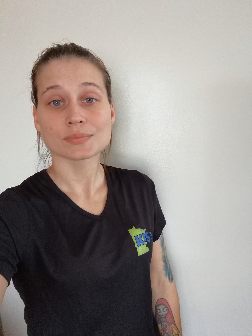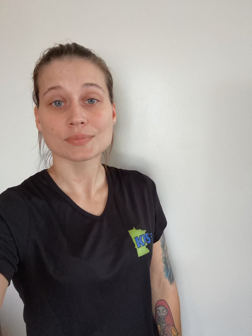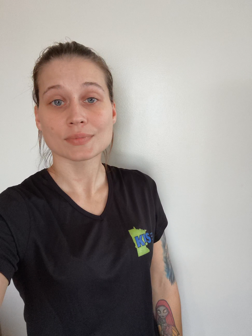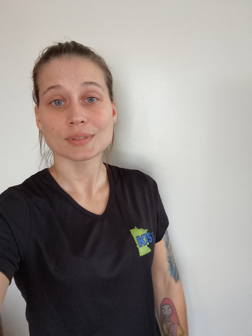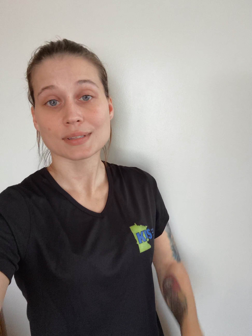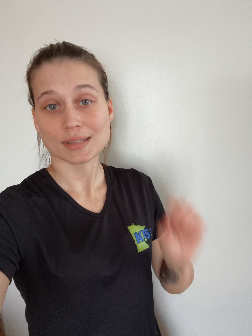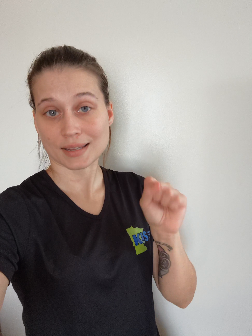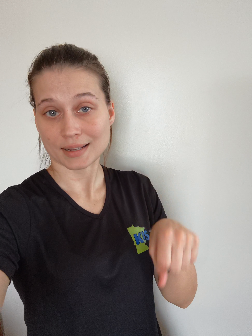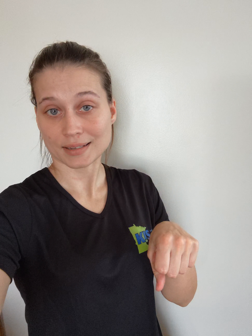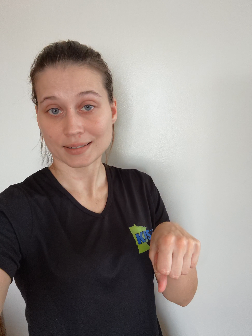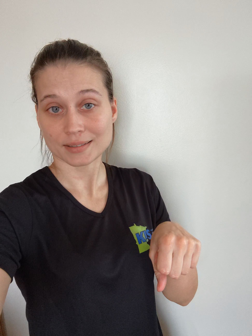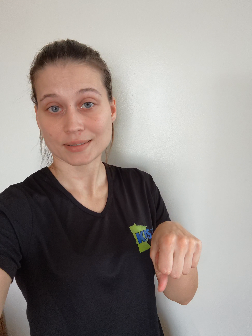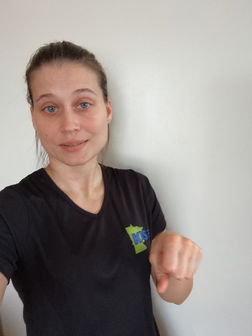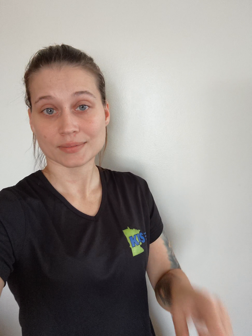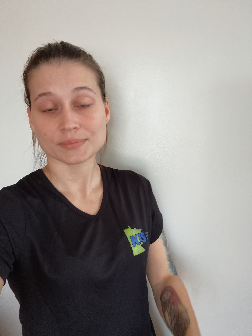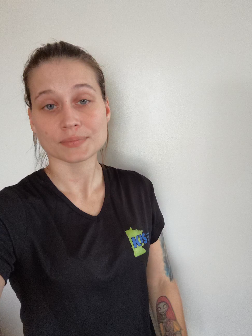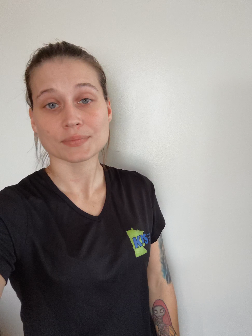can